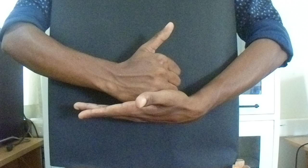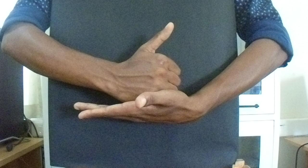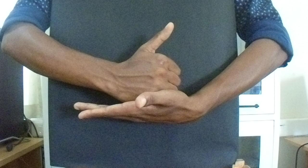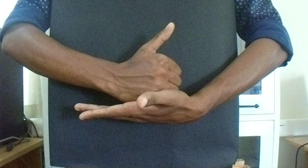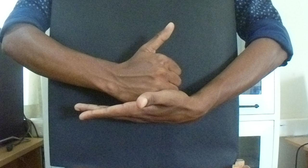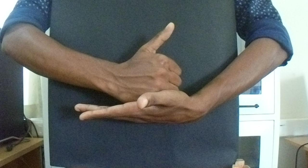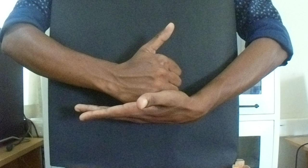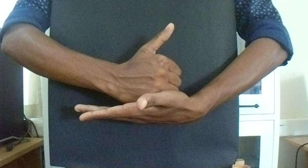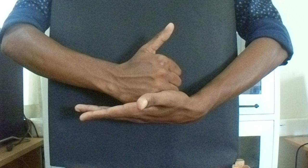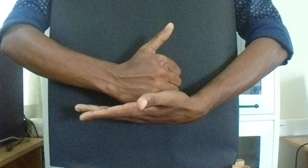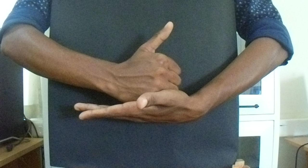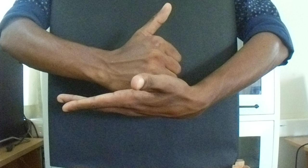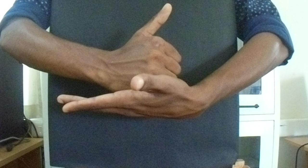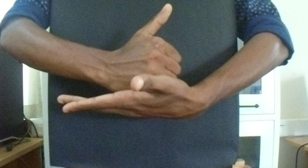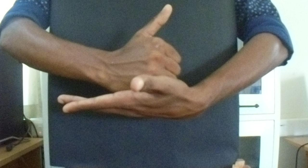help